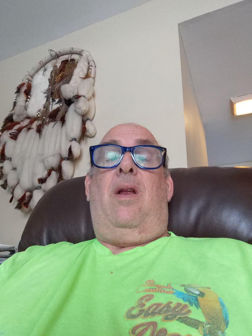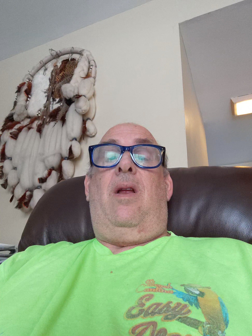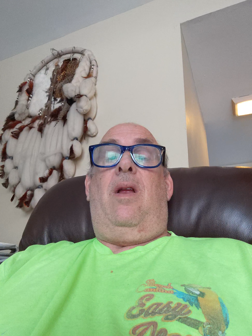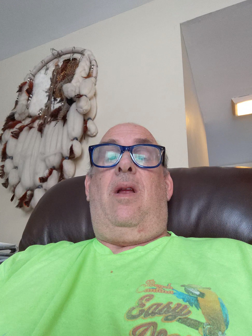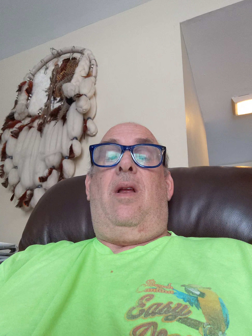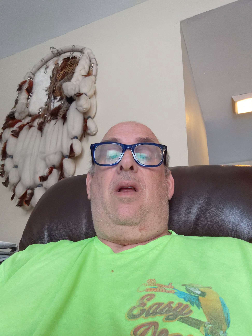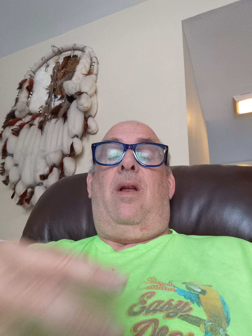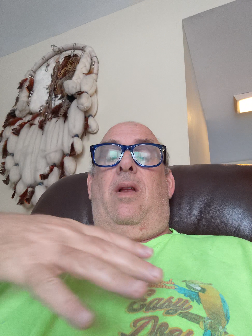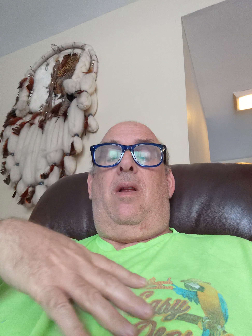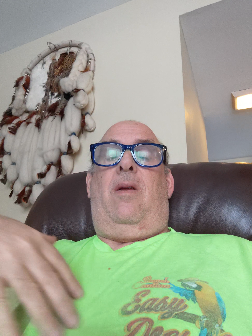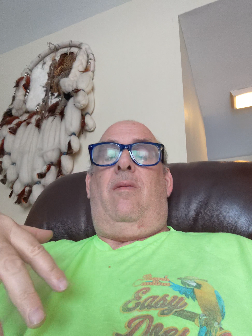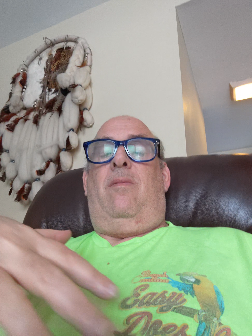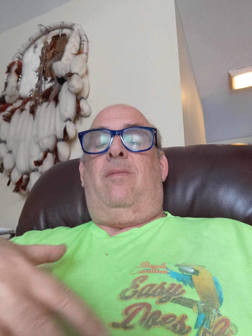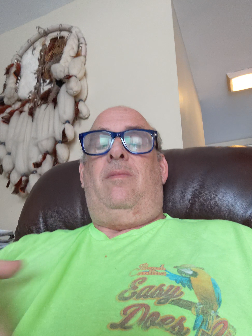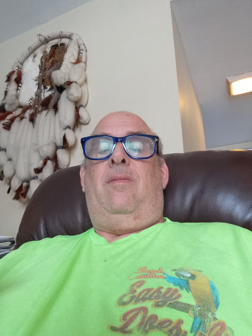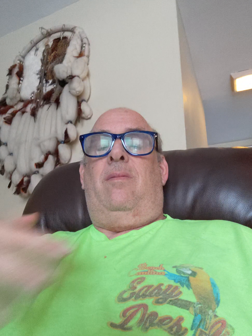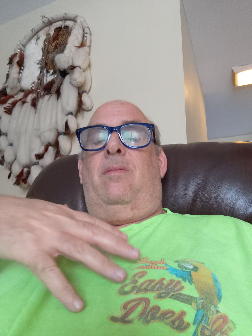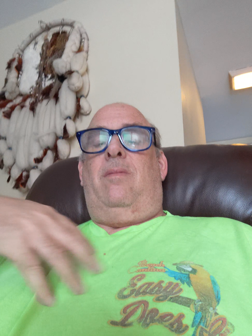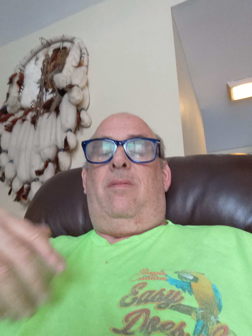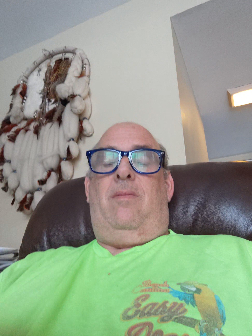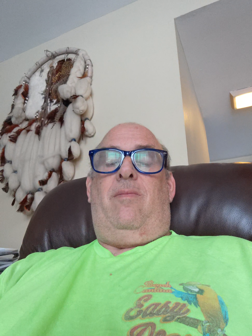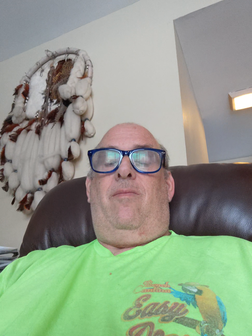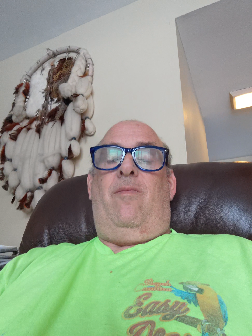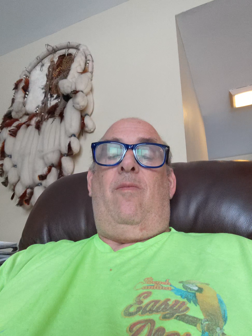zebra